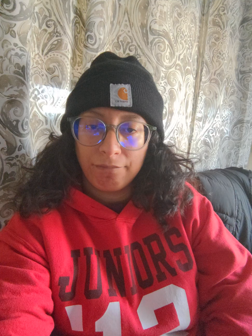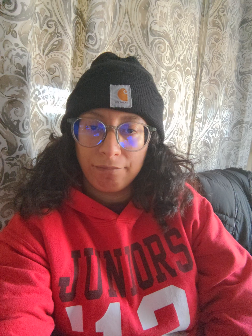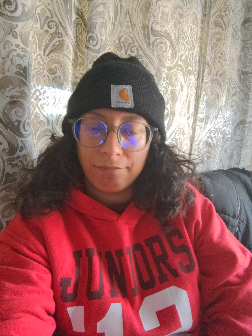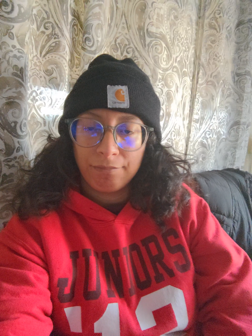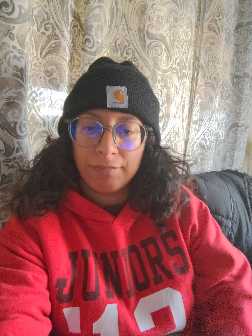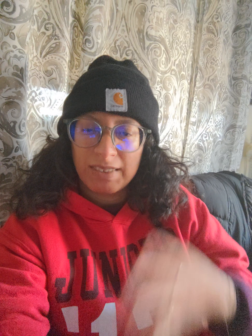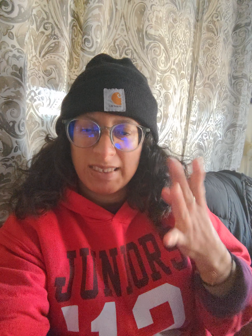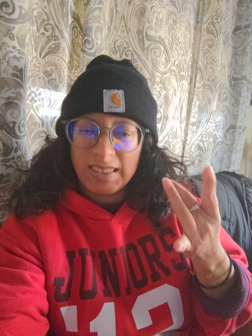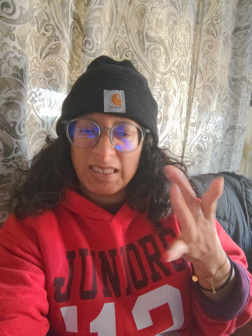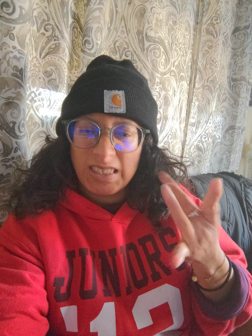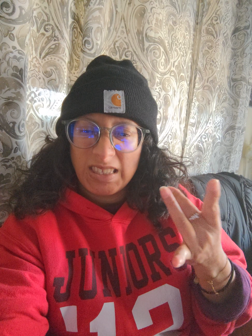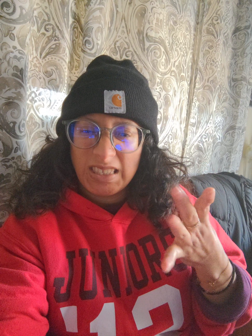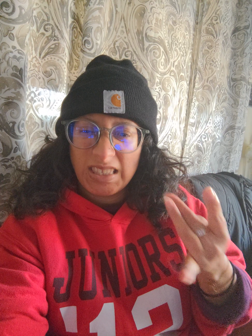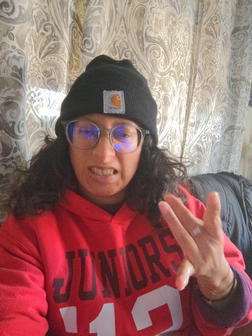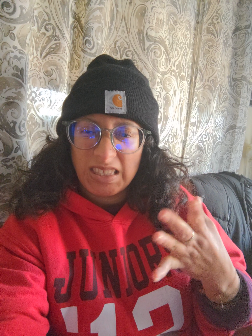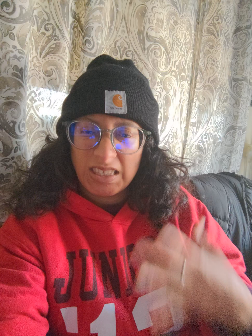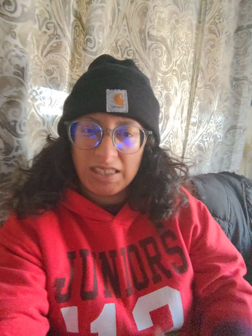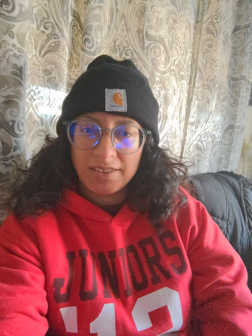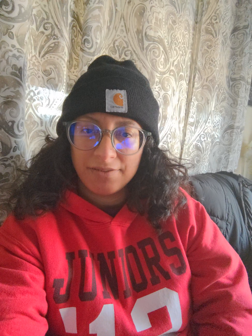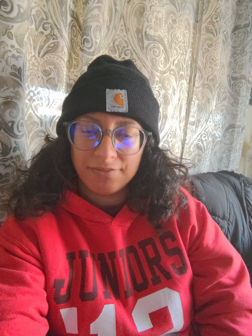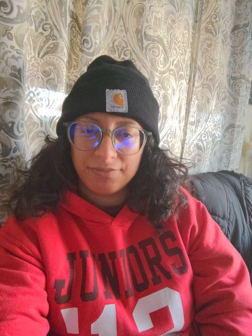sticky